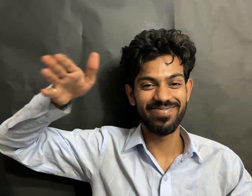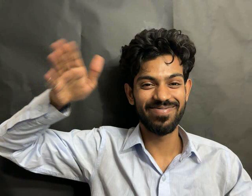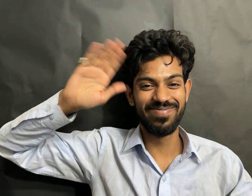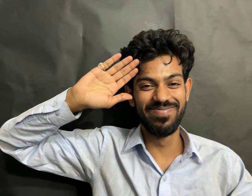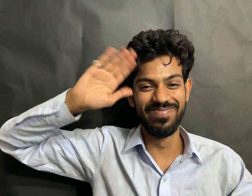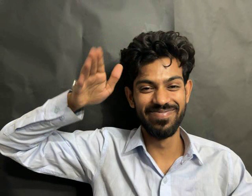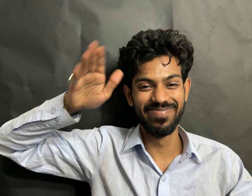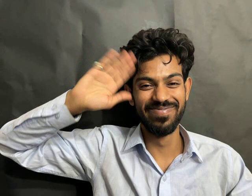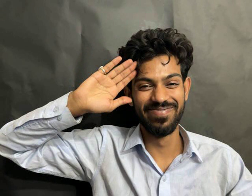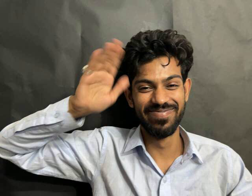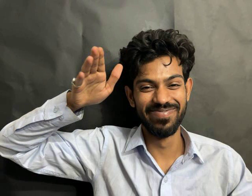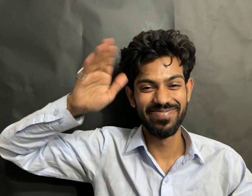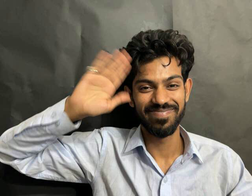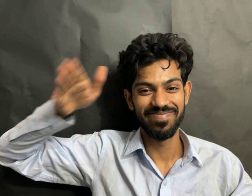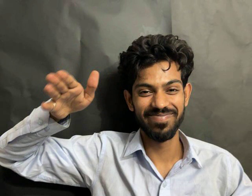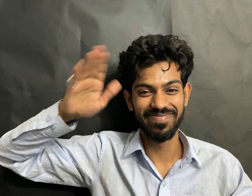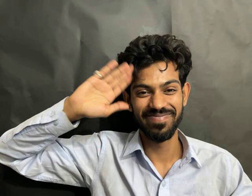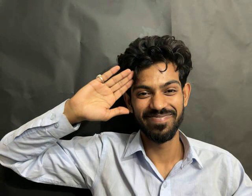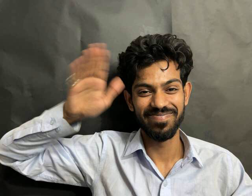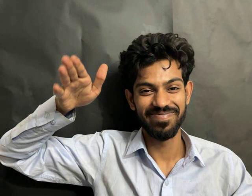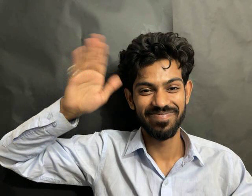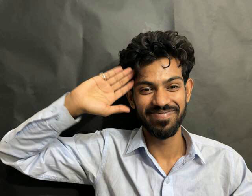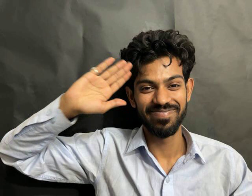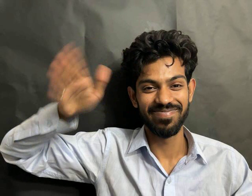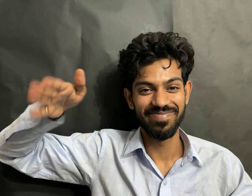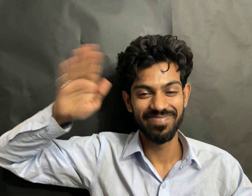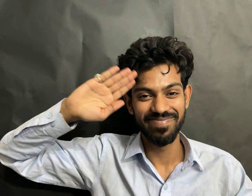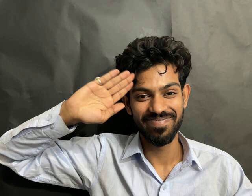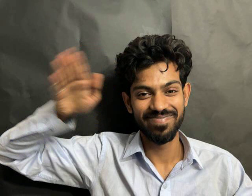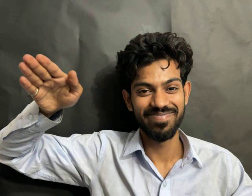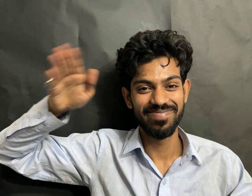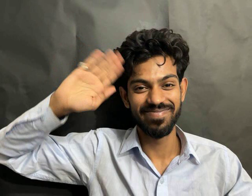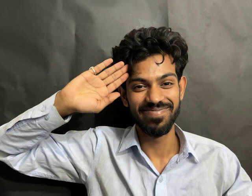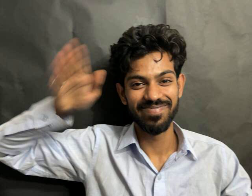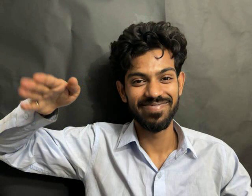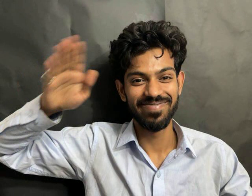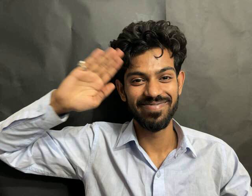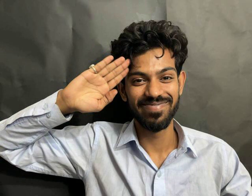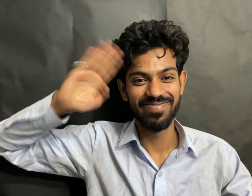hello